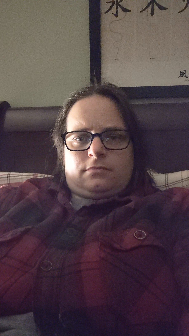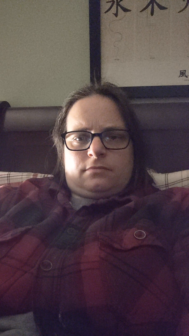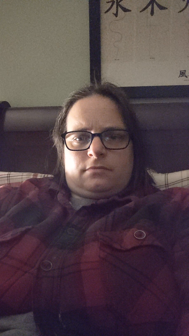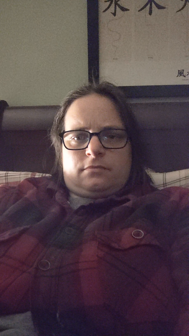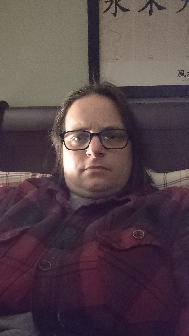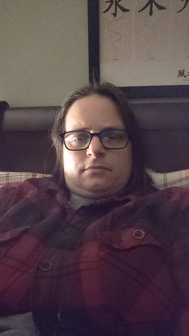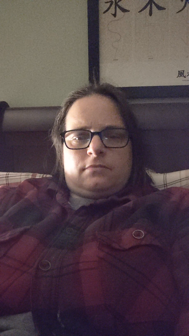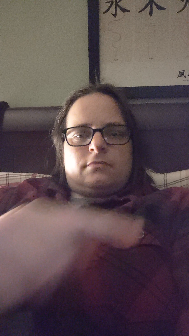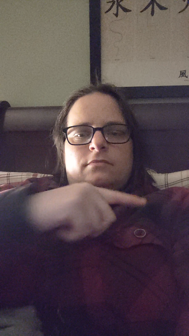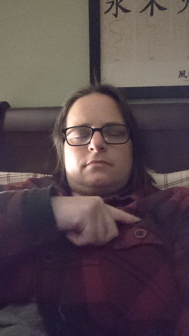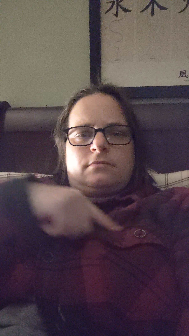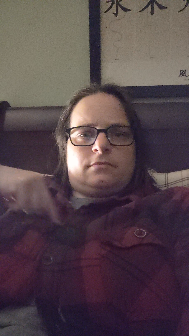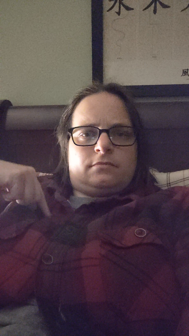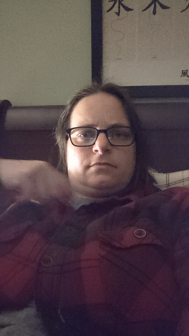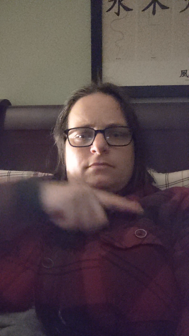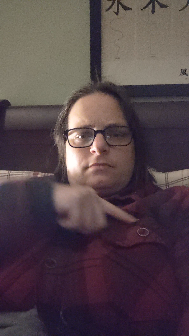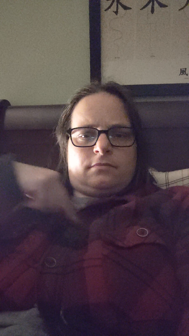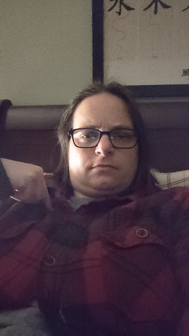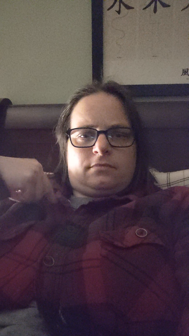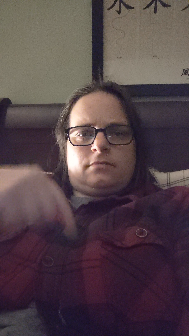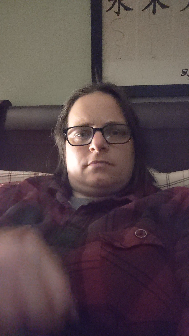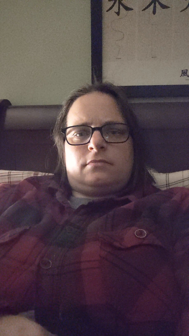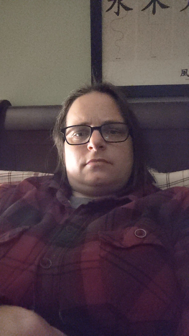bib